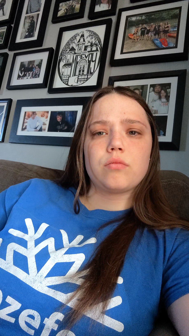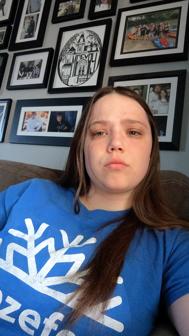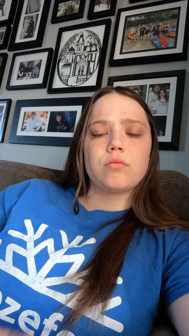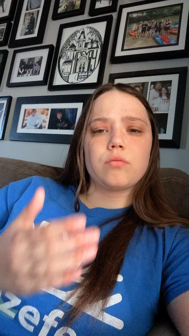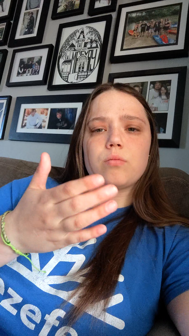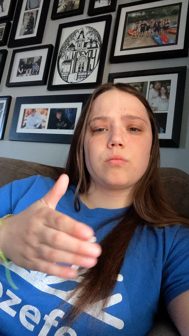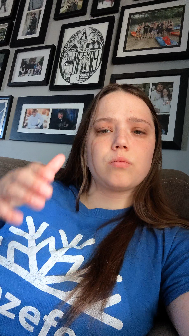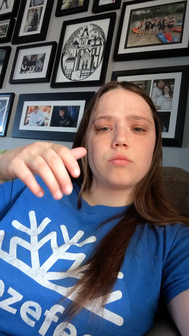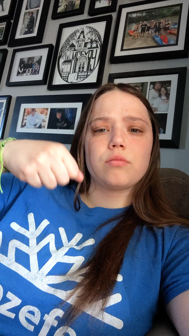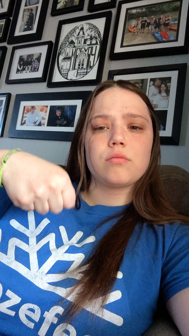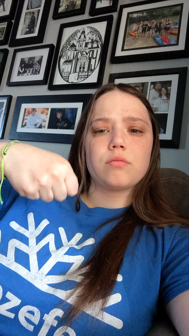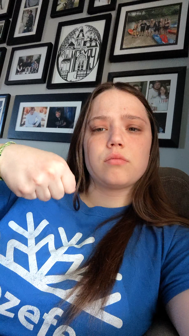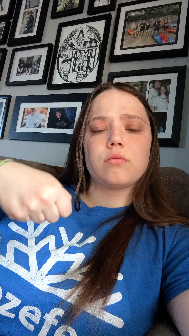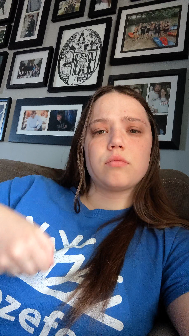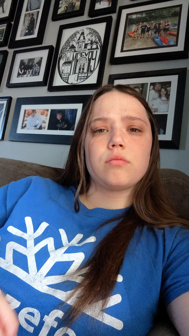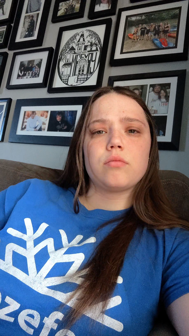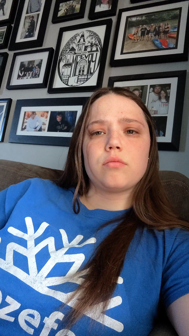basket